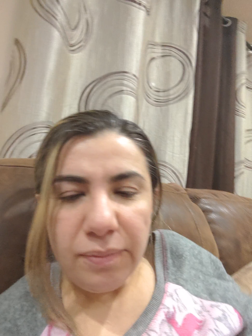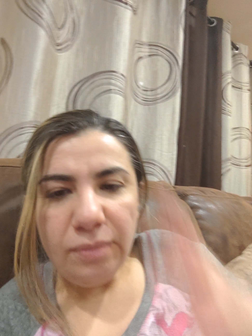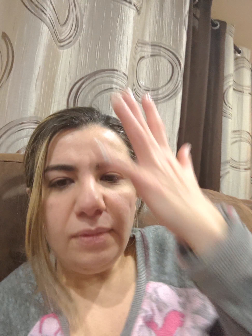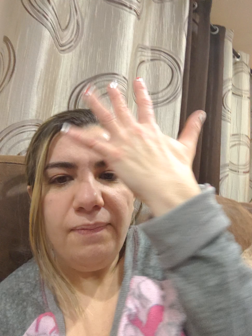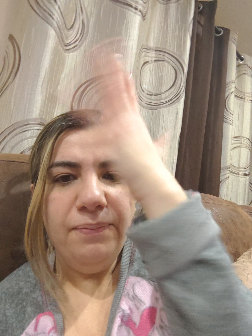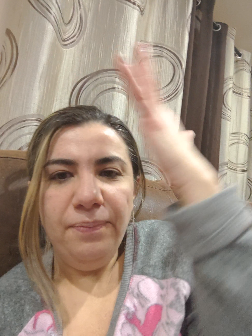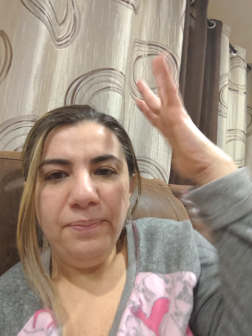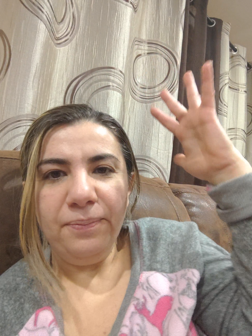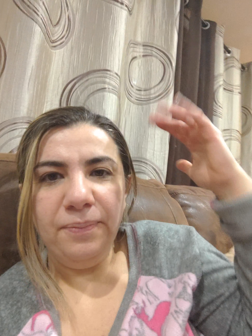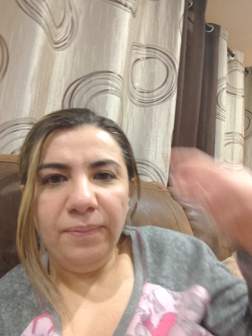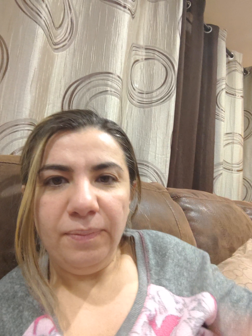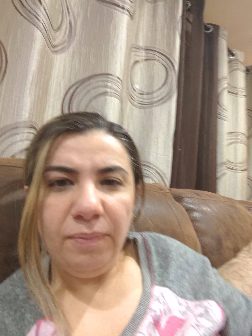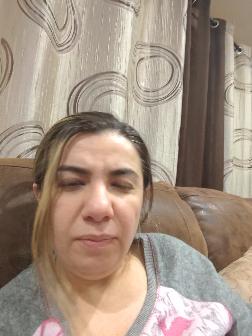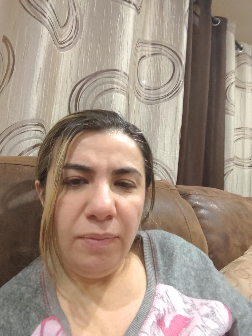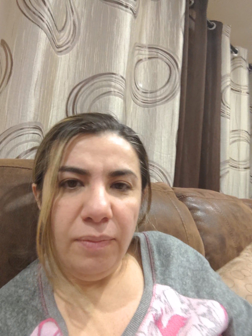tree